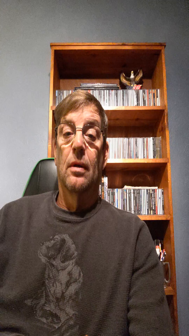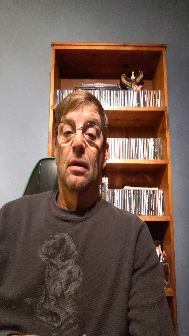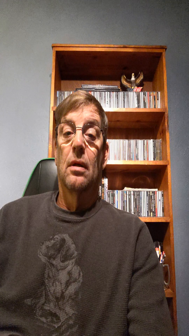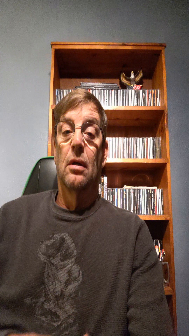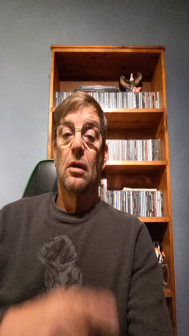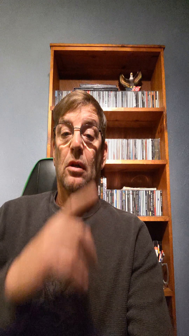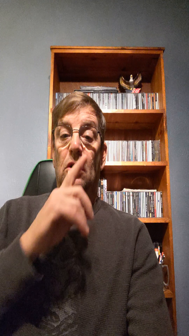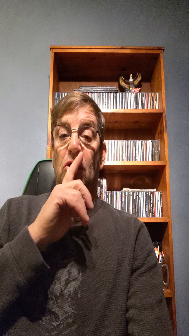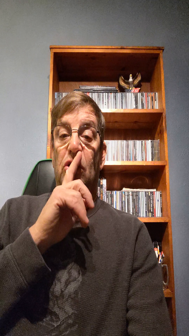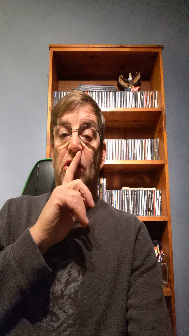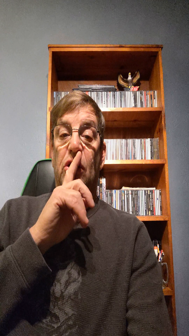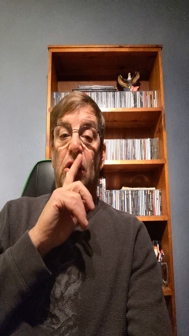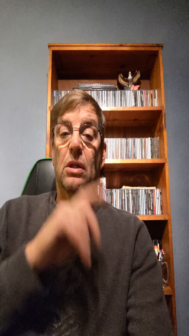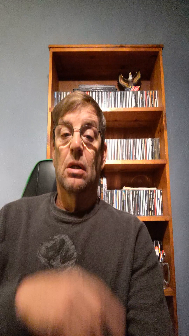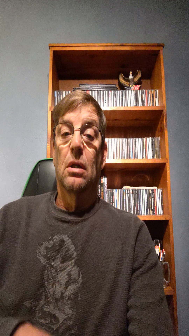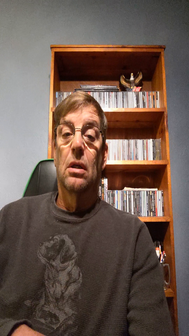shhh